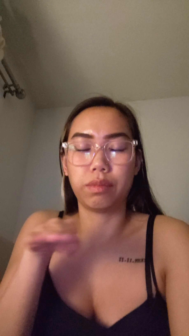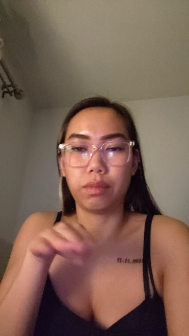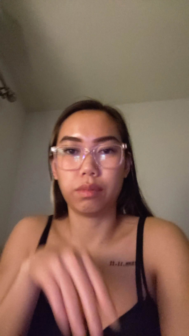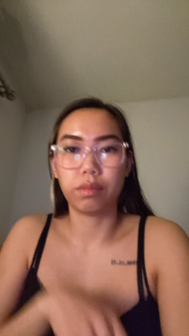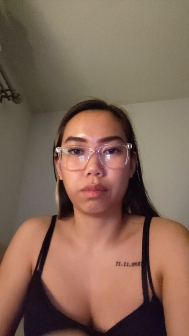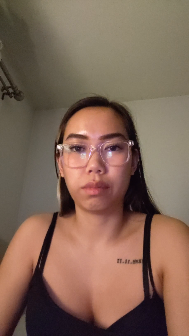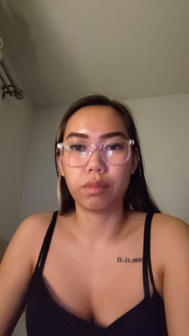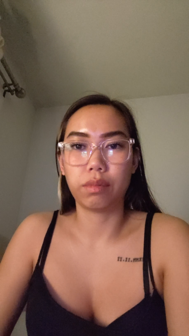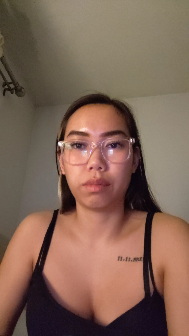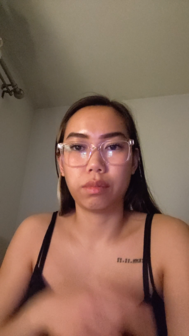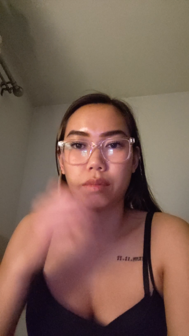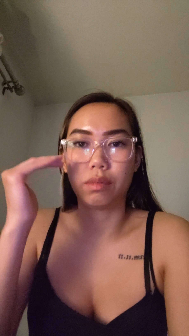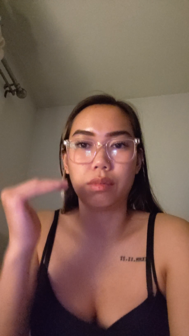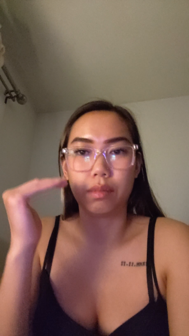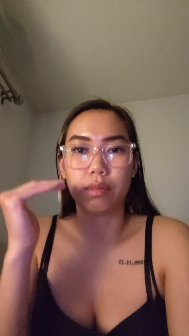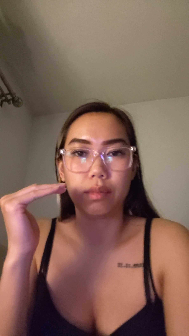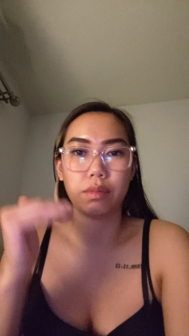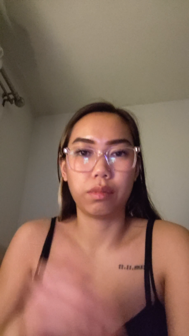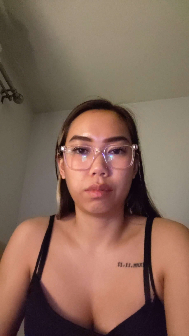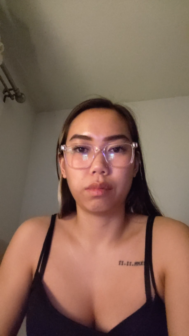little